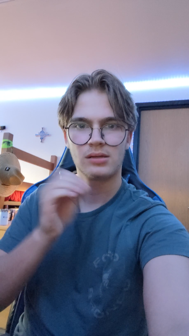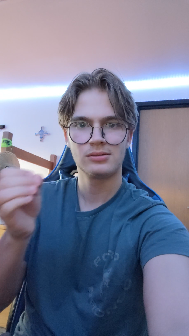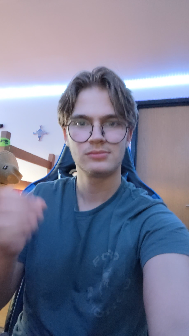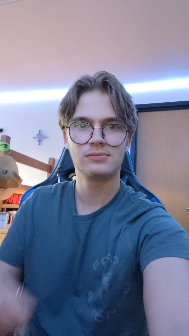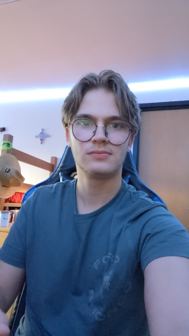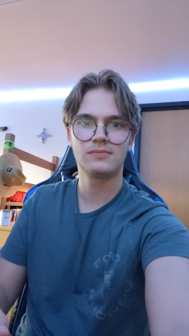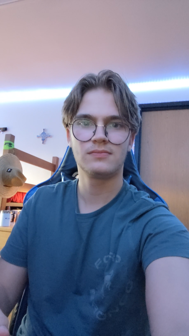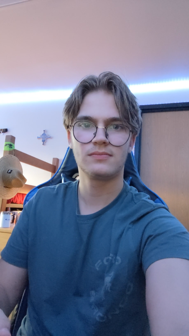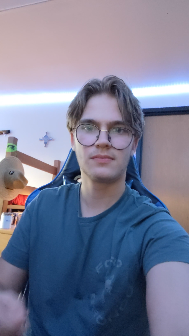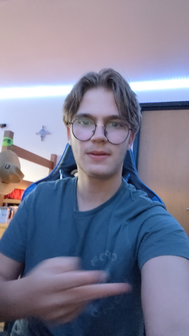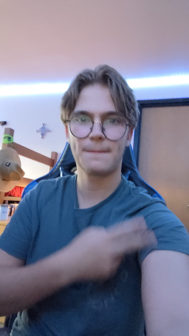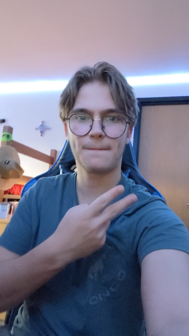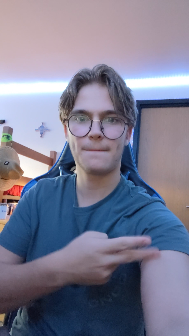sheep